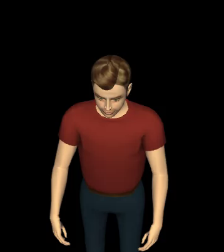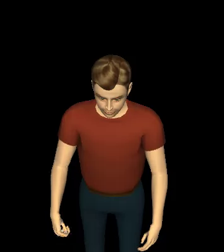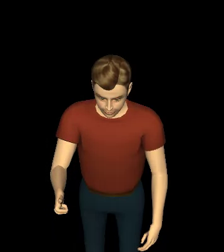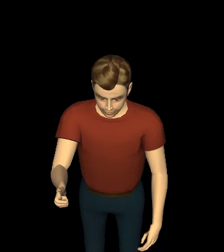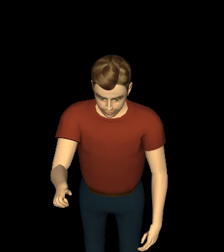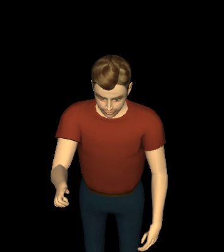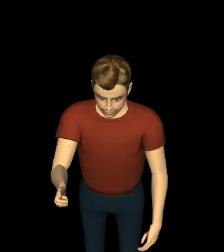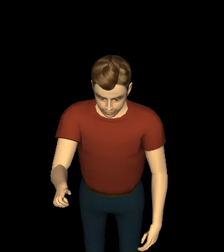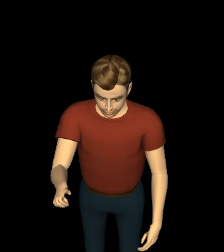أول